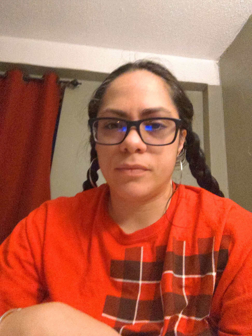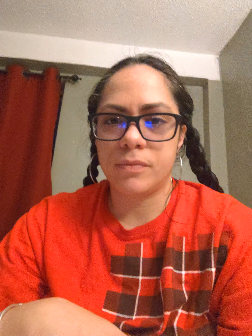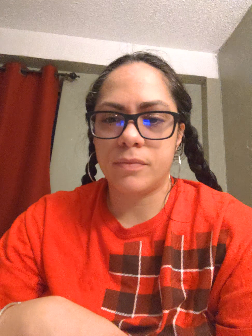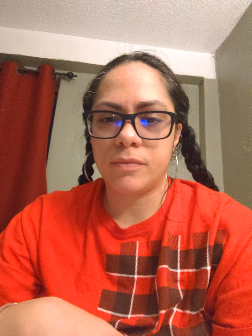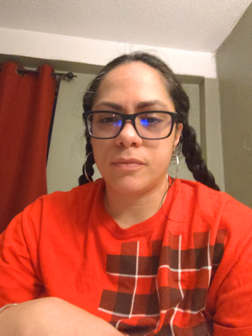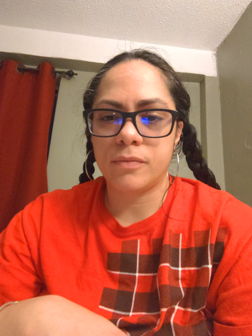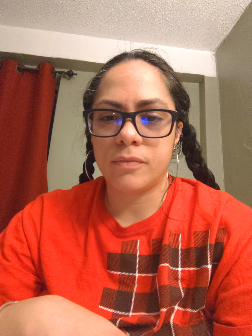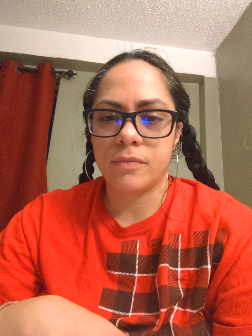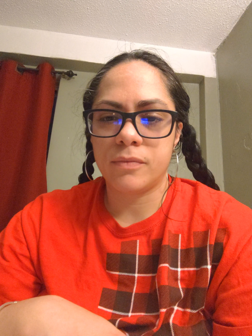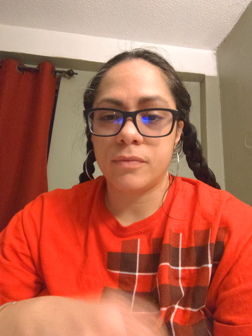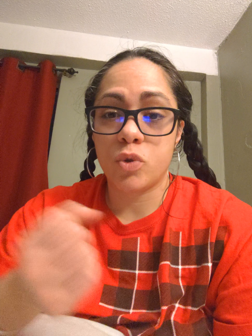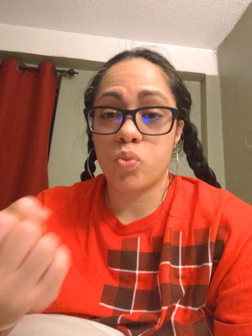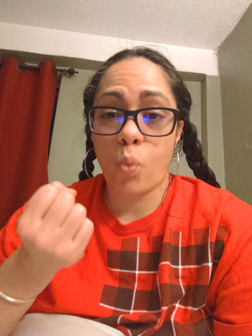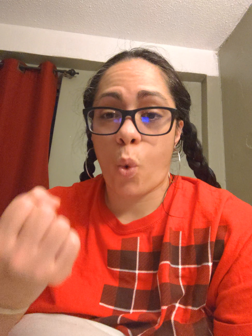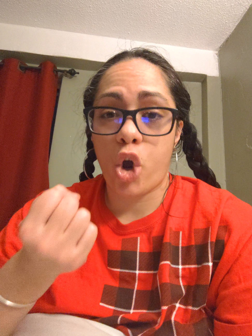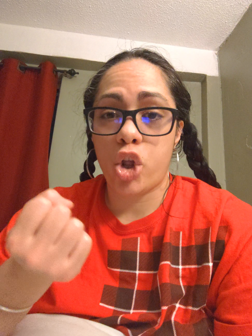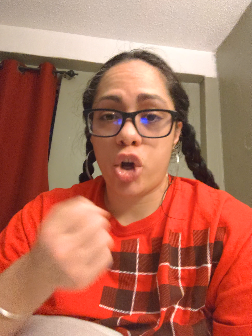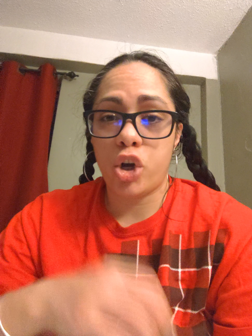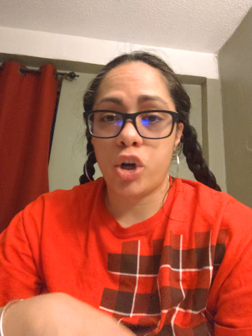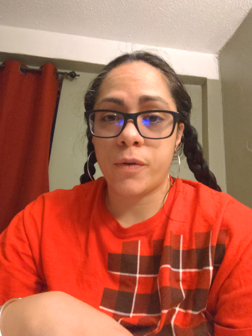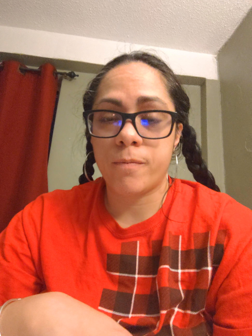drawer